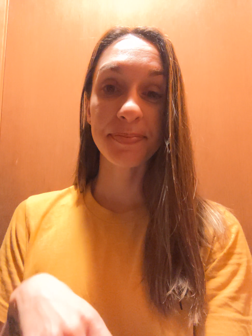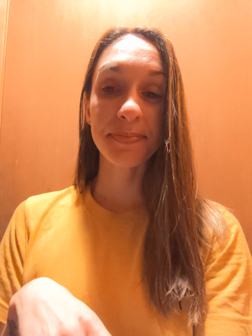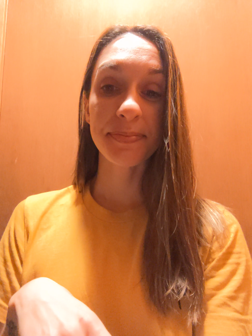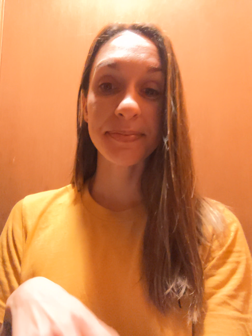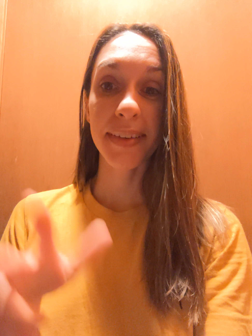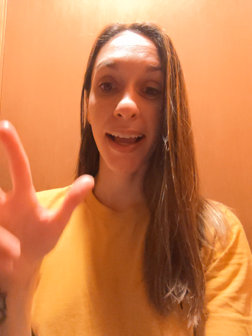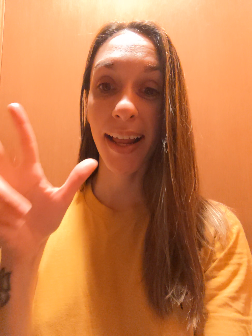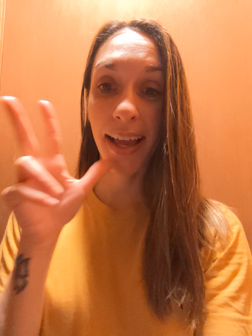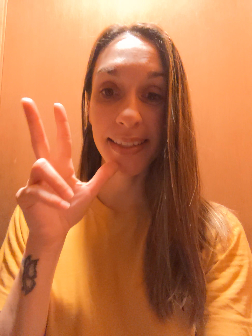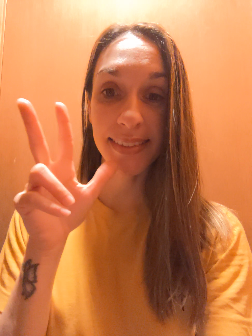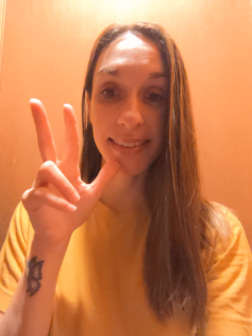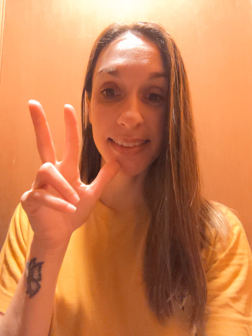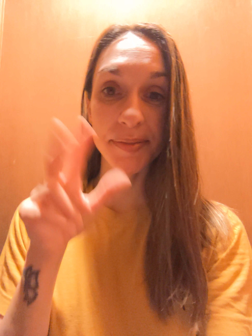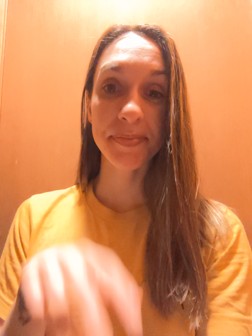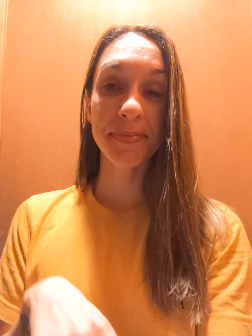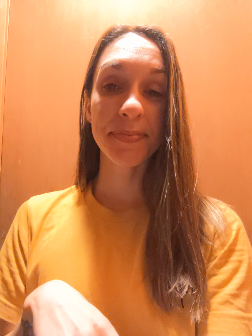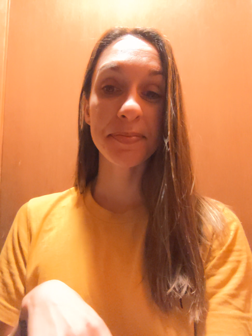hen